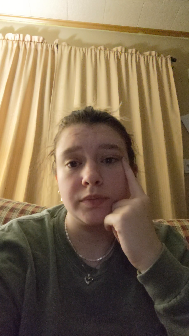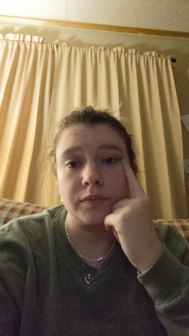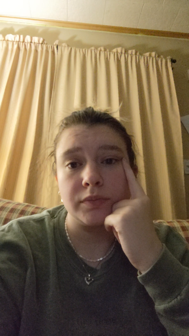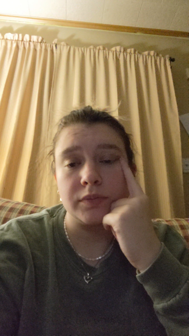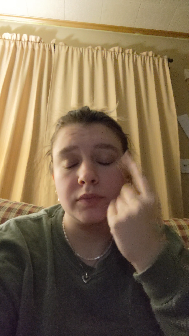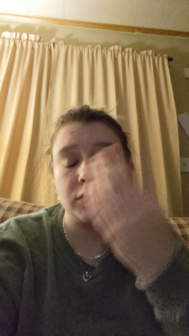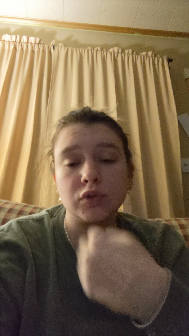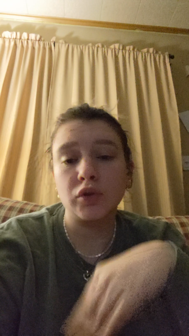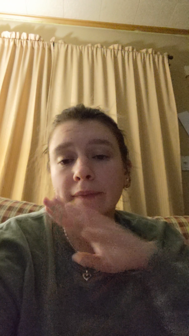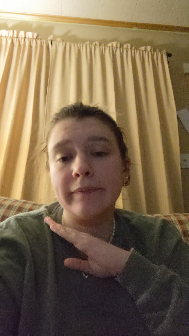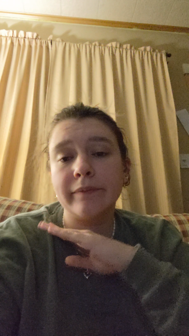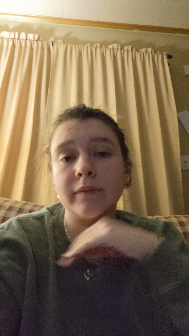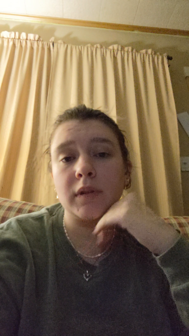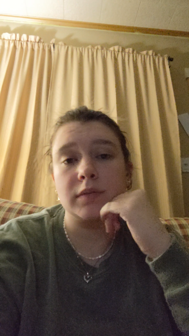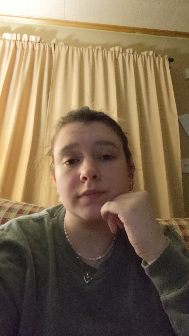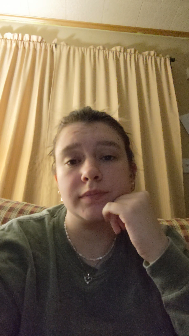scarf